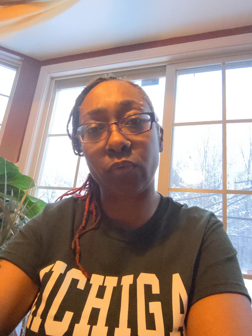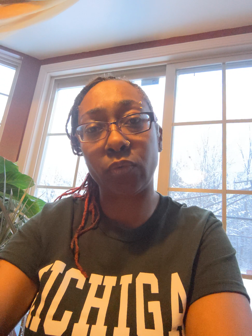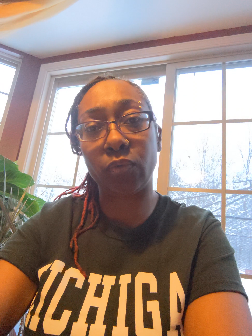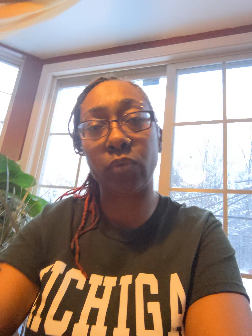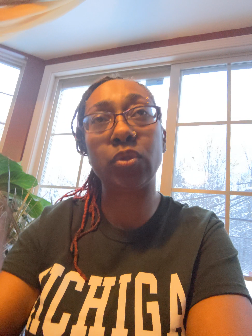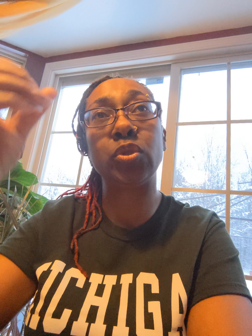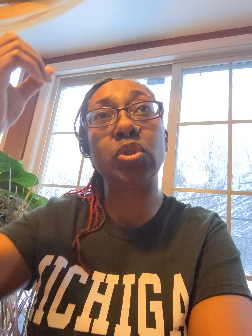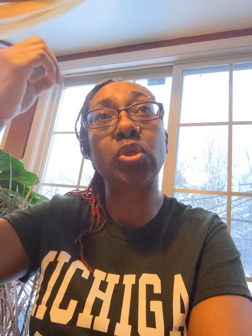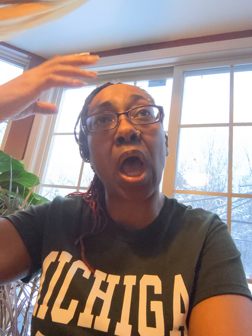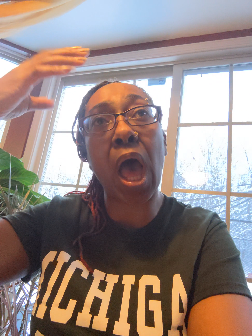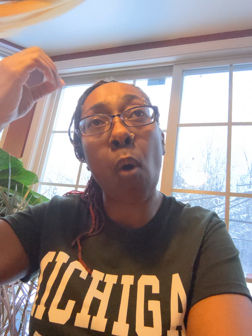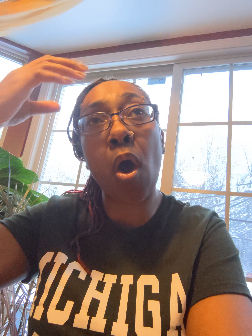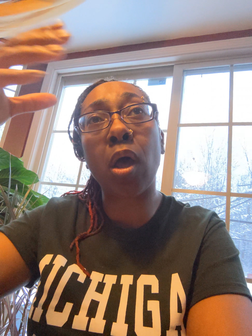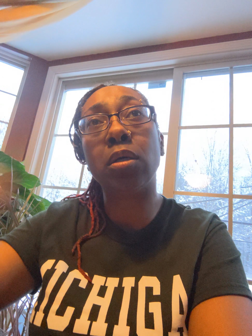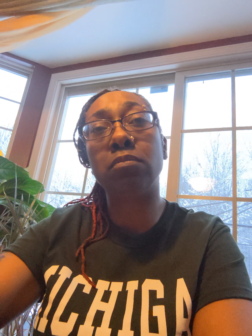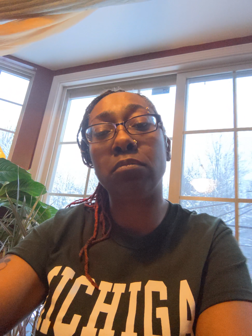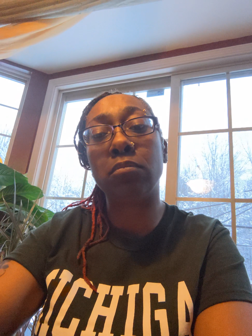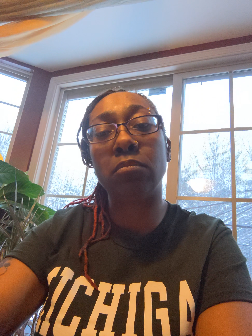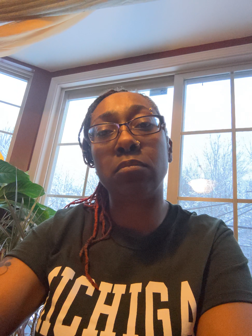shower